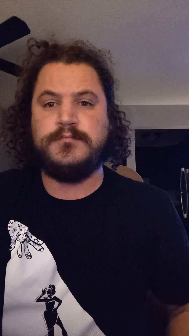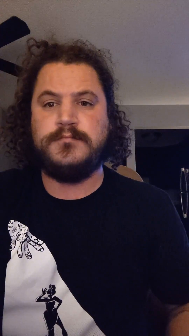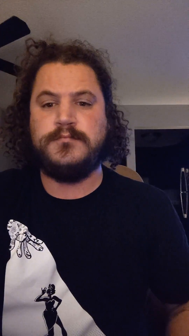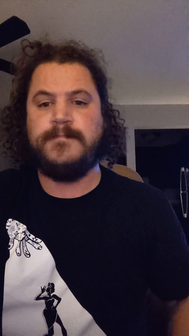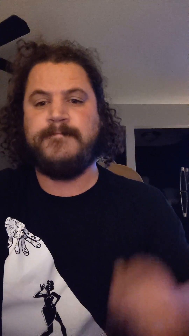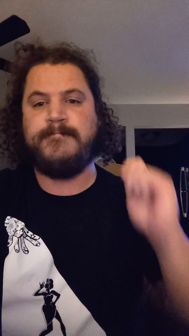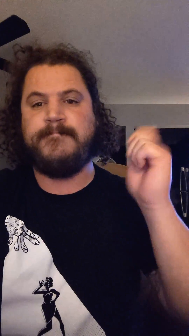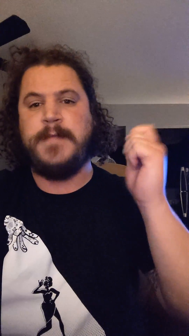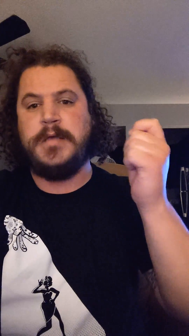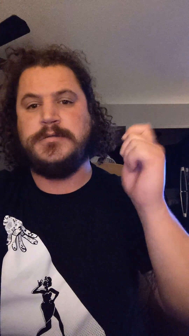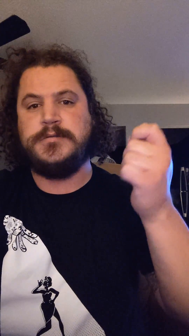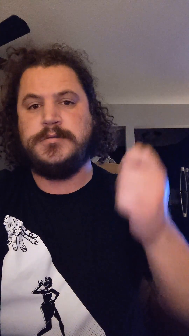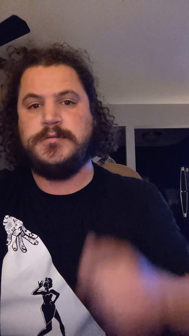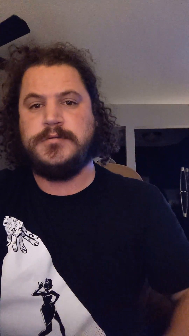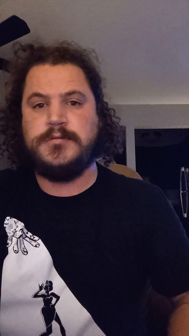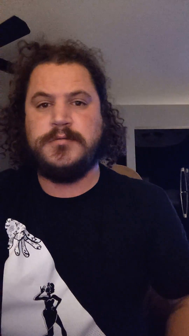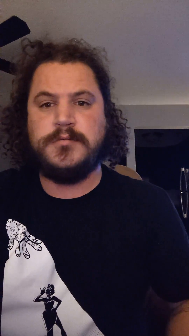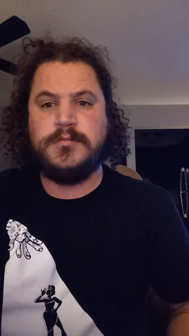bat